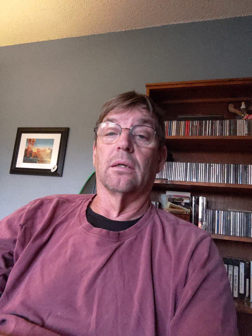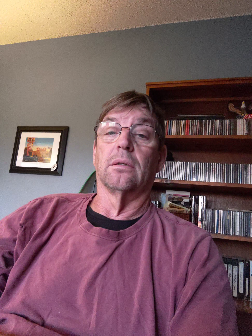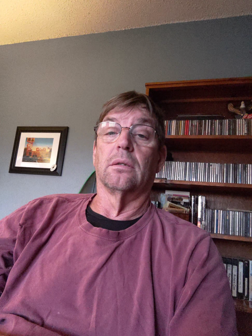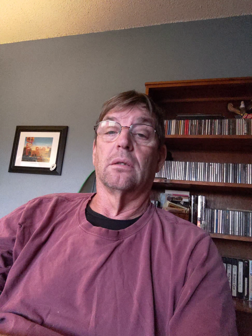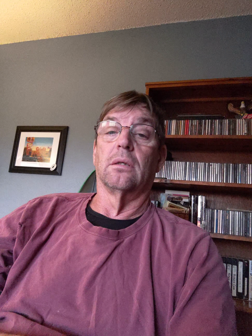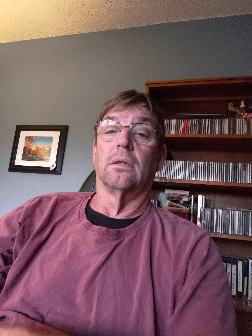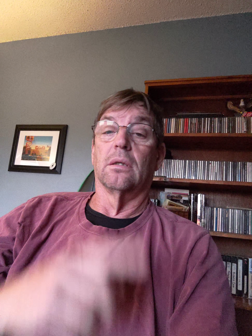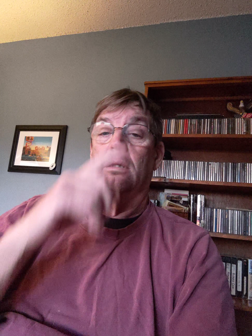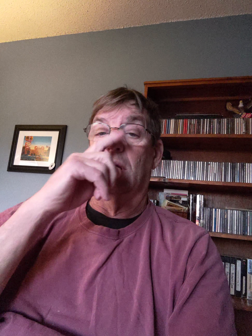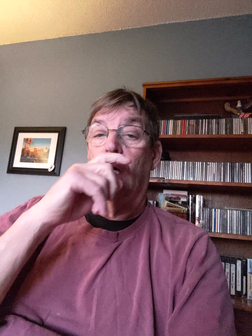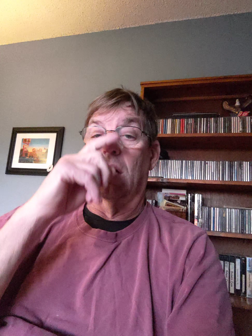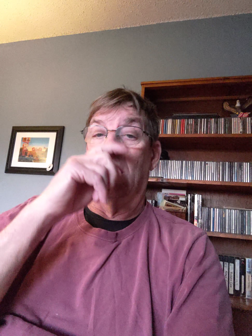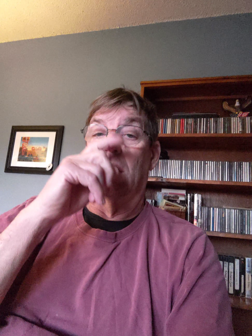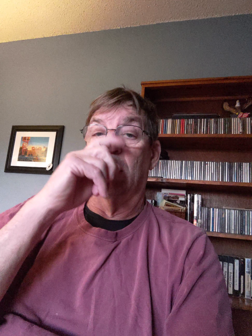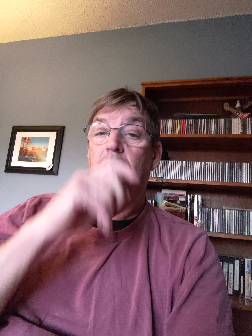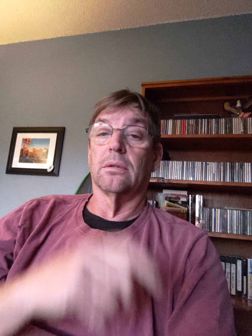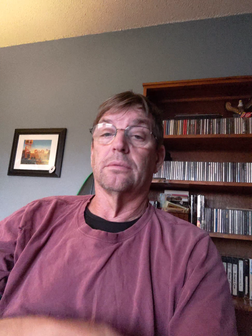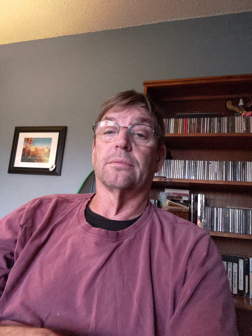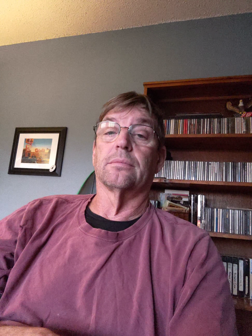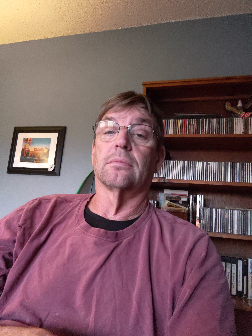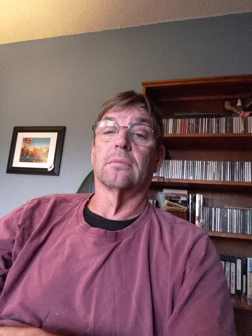doll